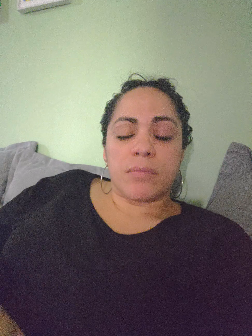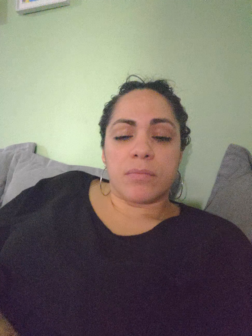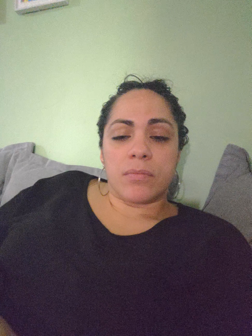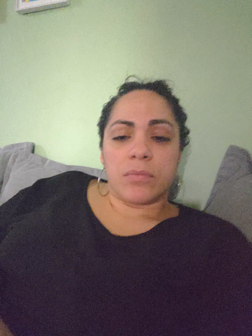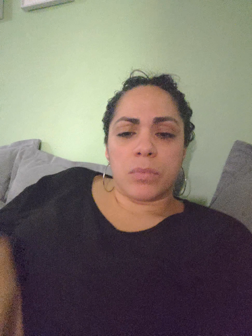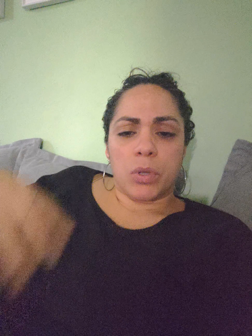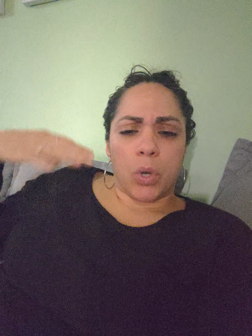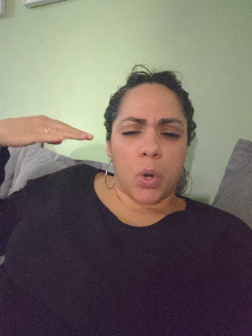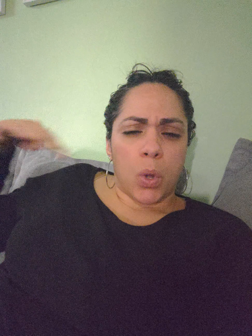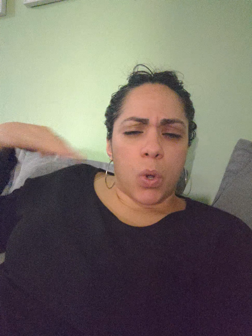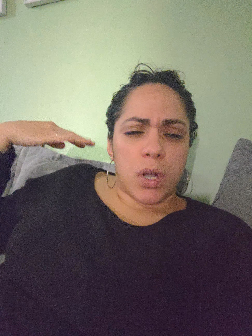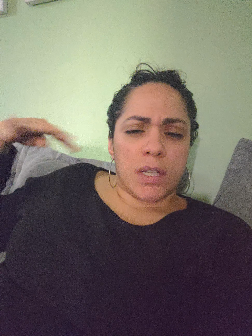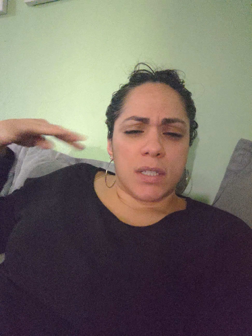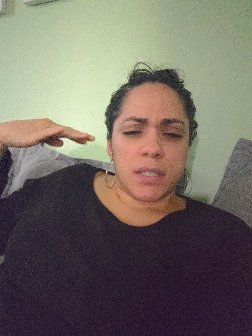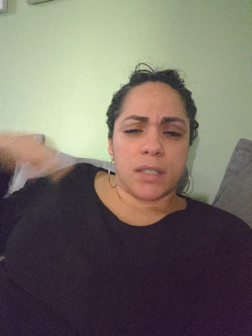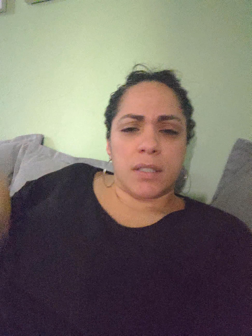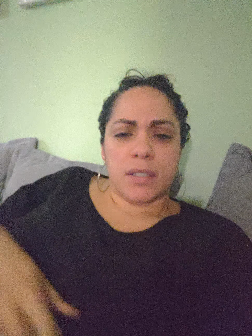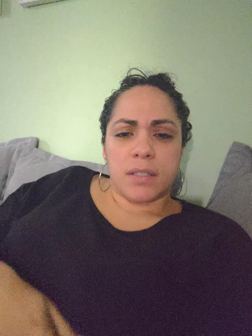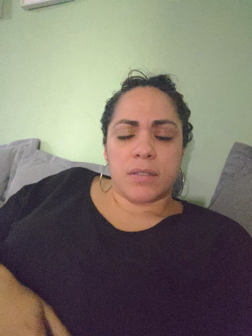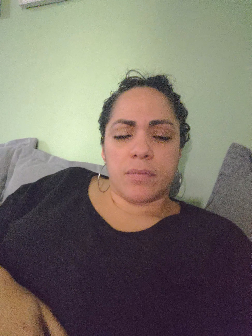noisy